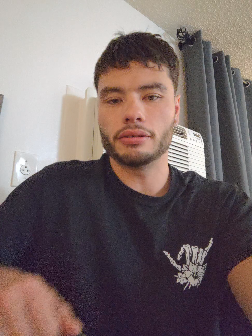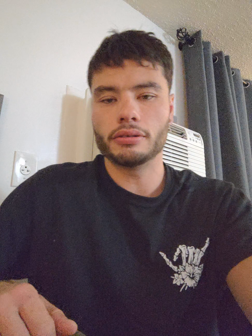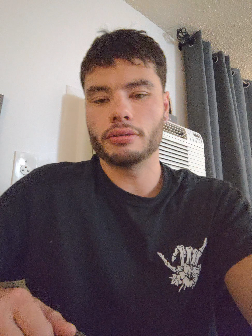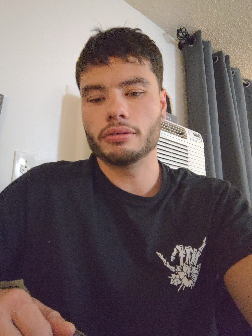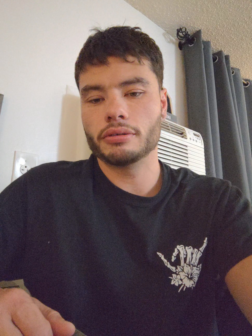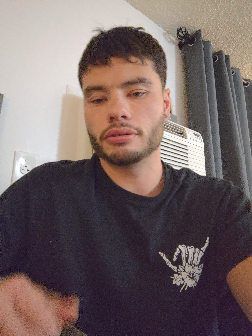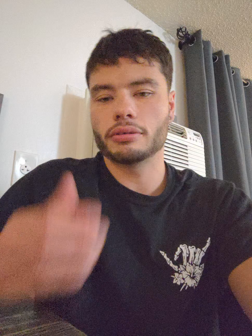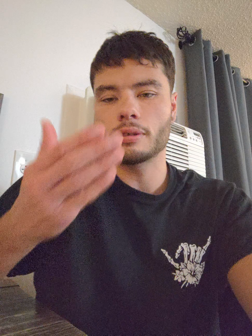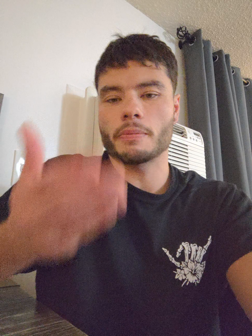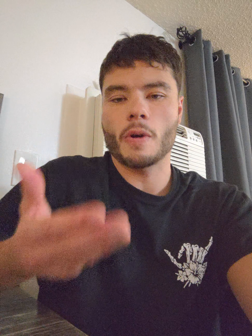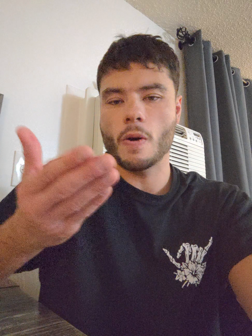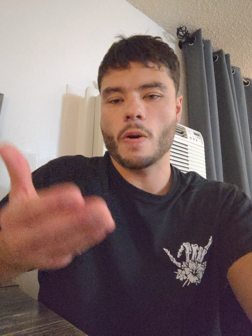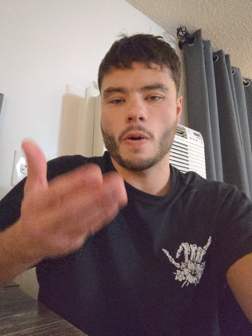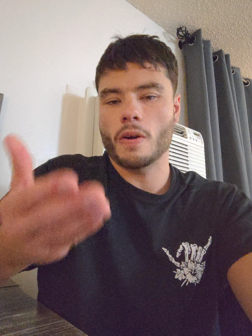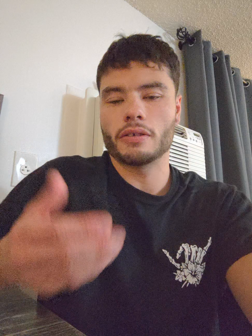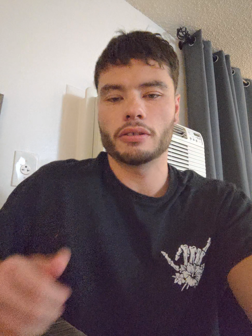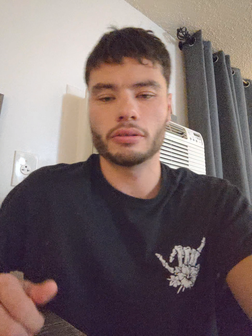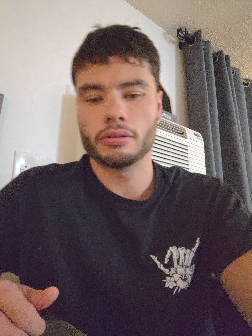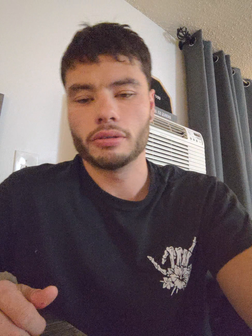boat